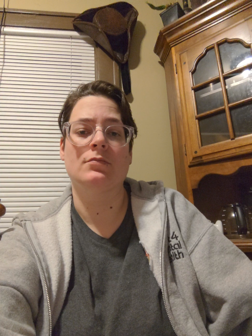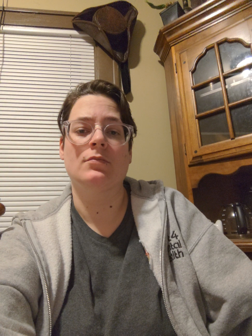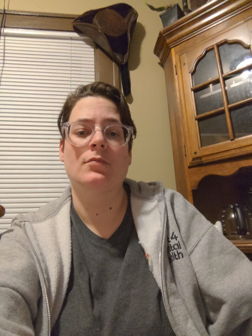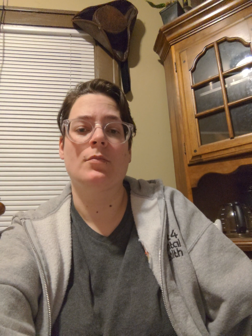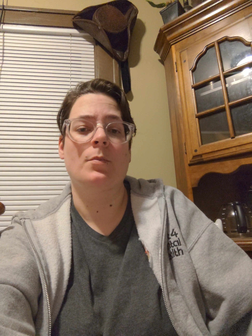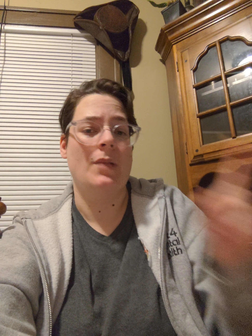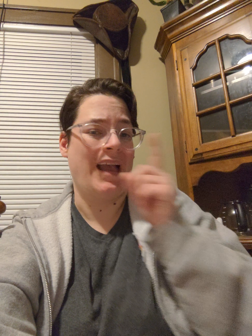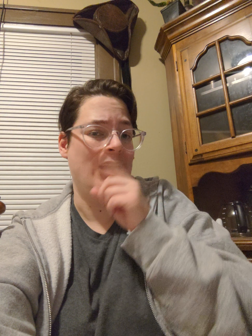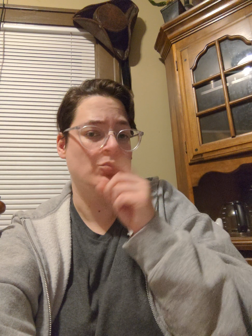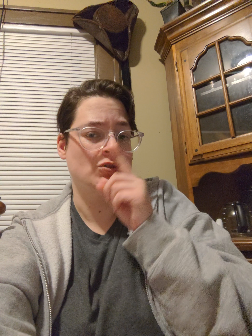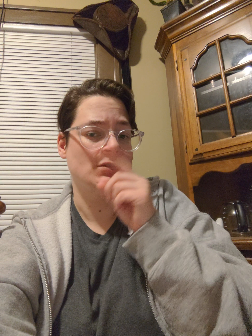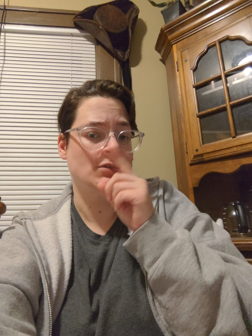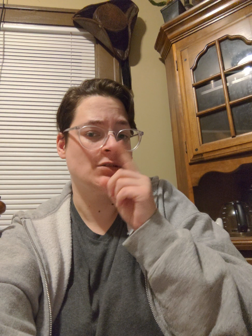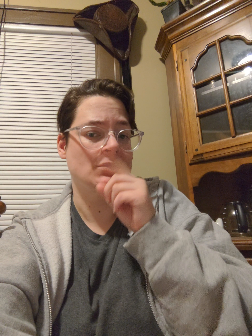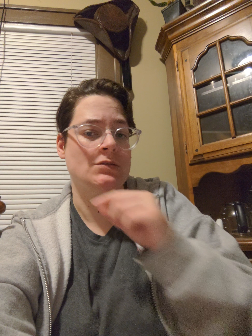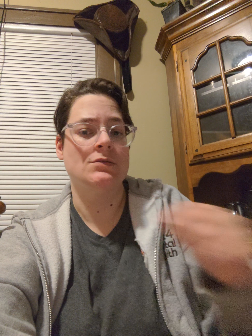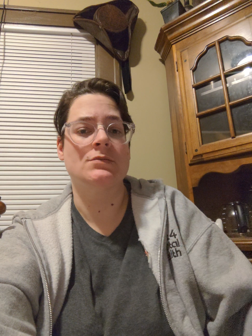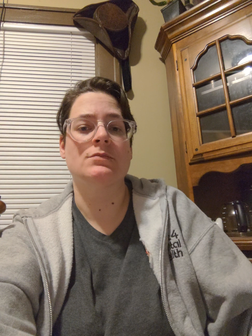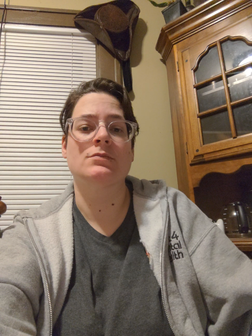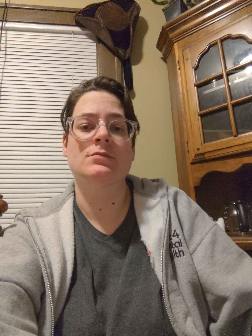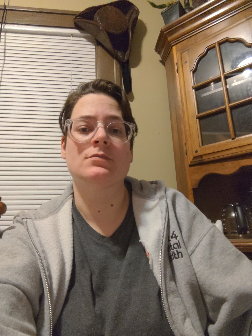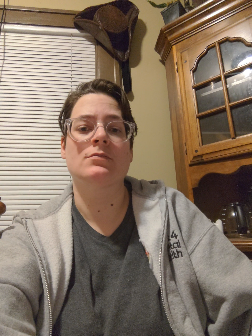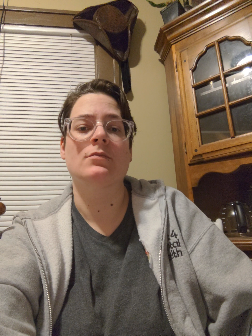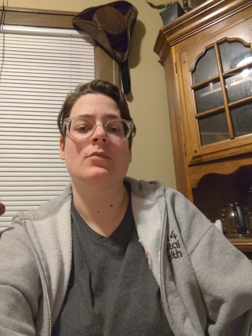mouse